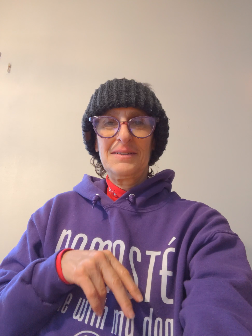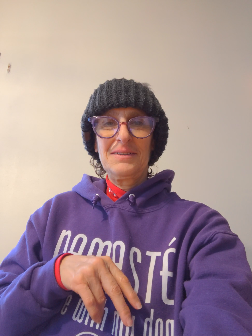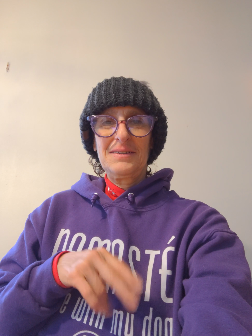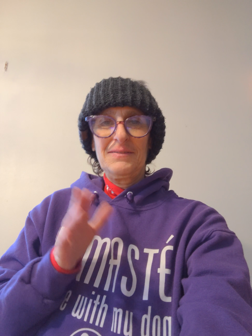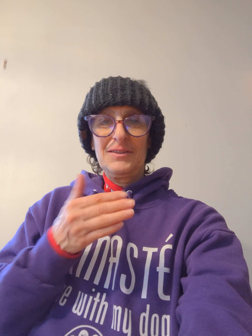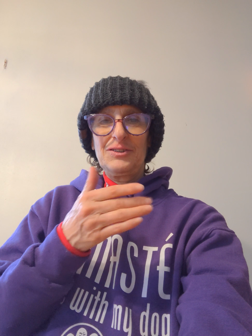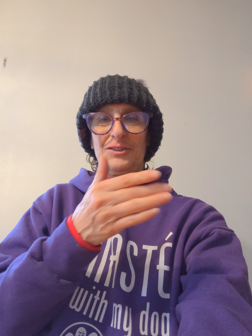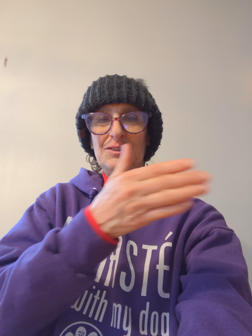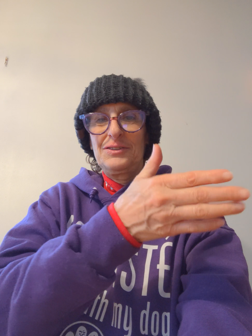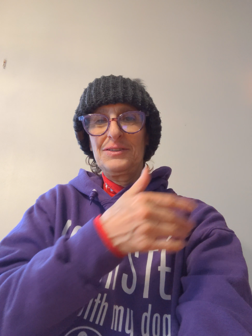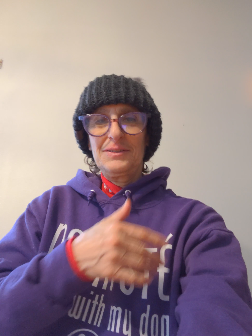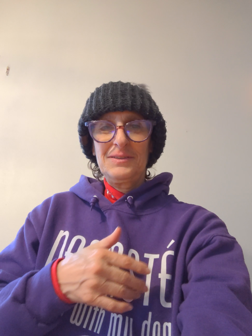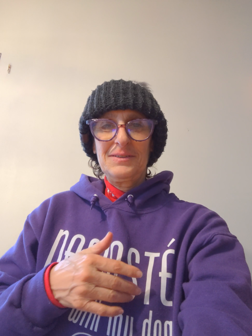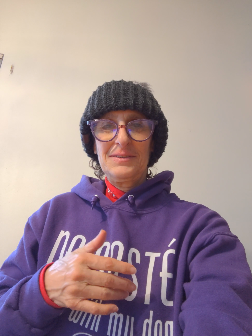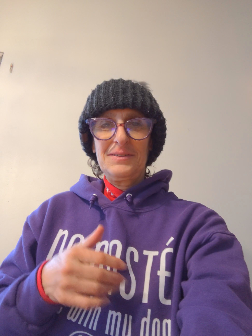fish